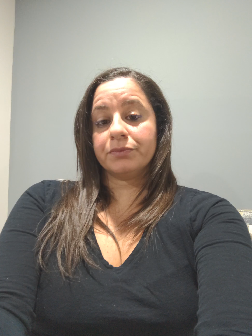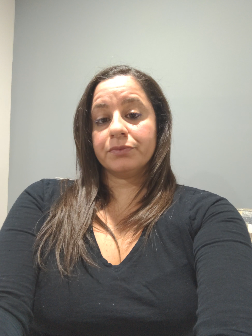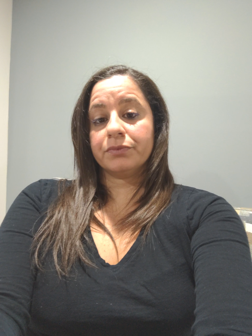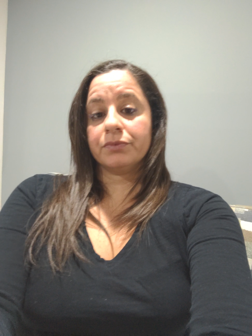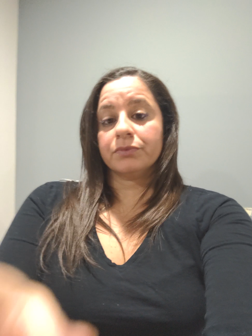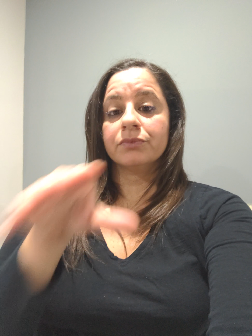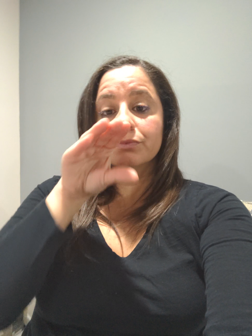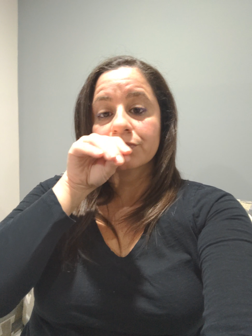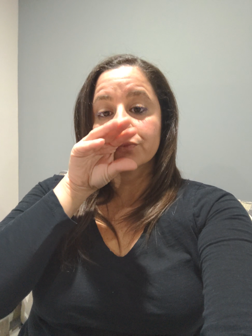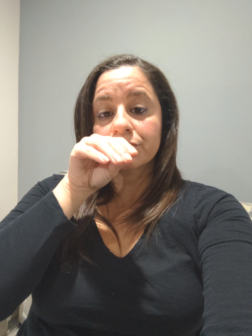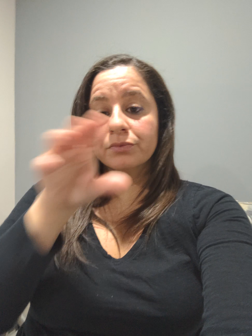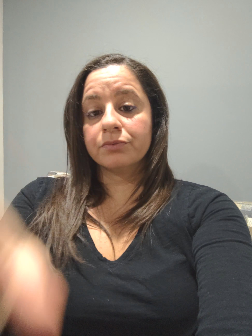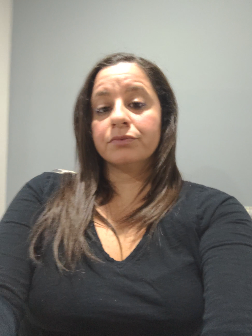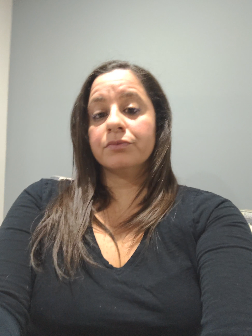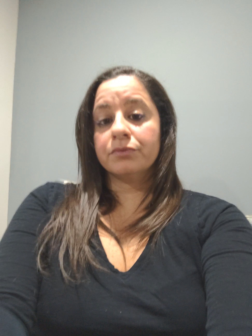goose